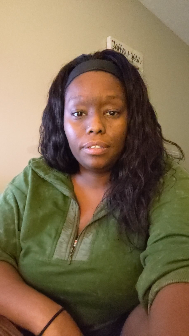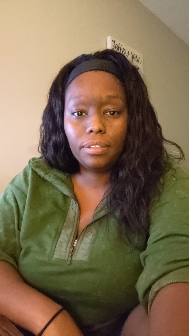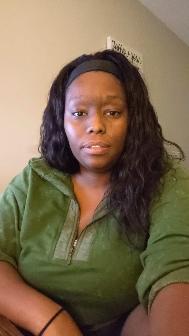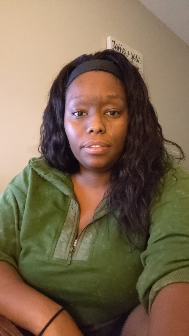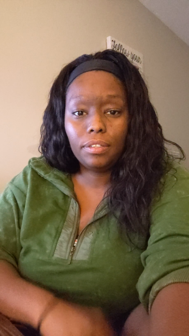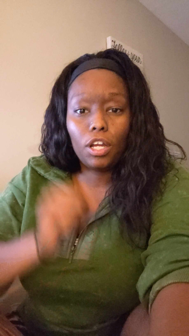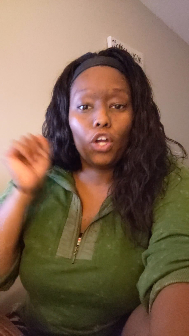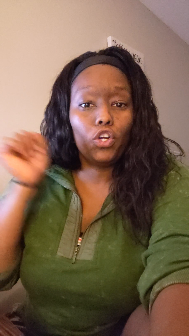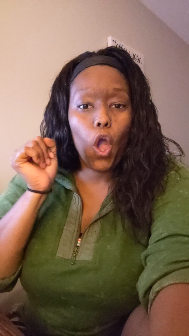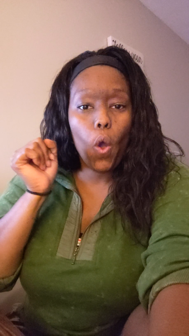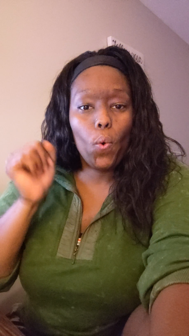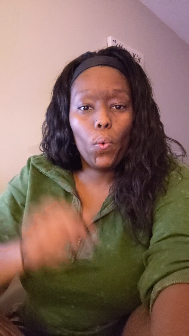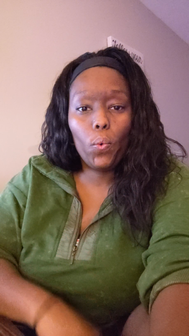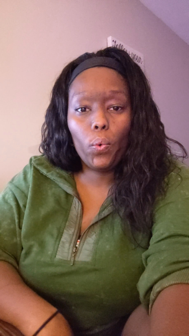cold